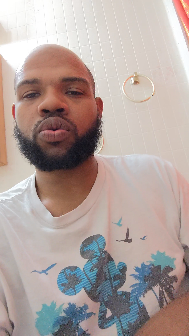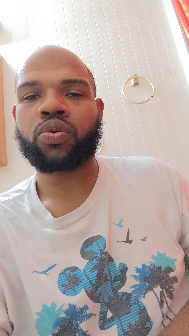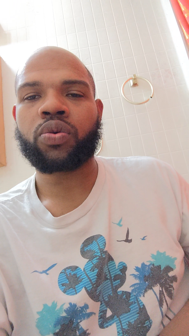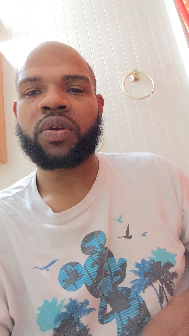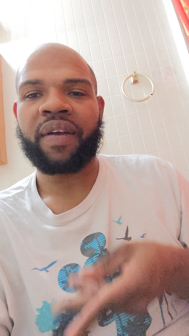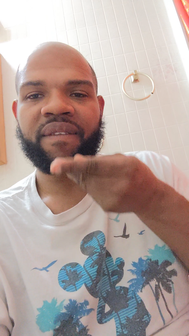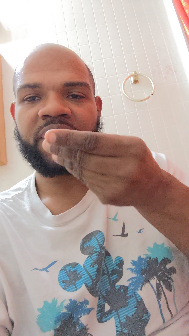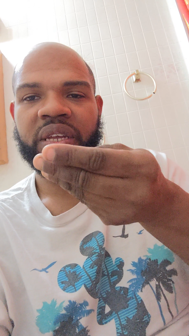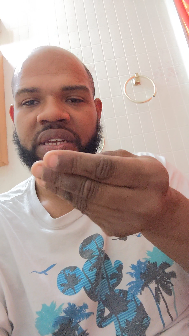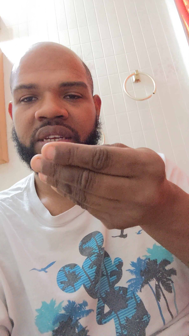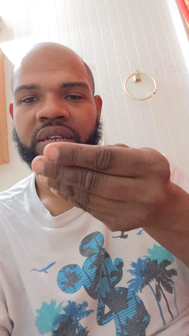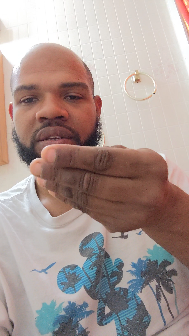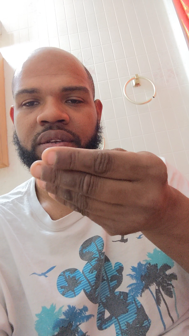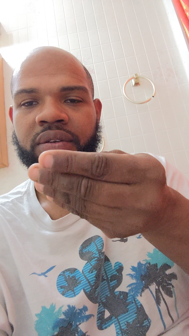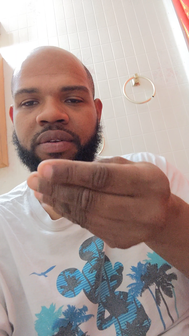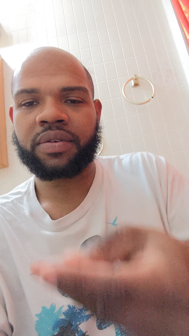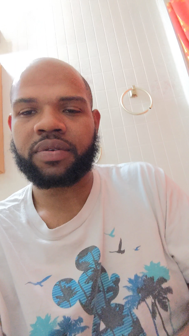feed